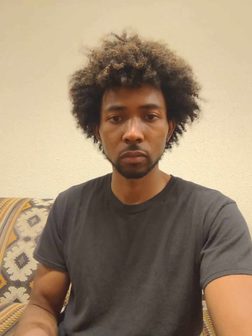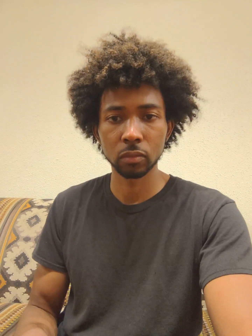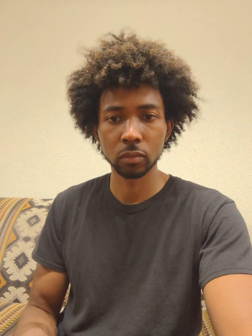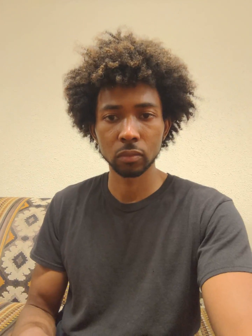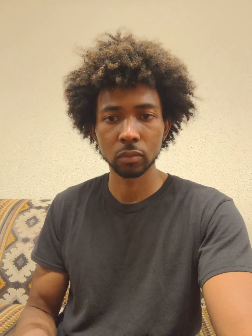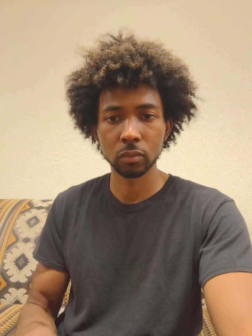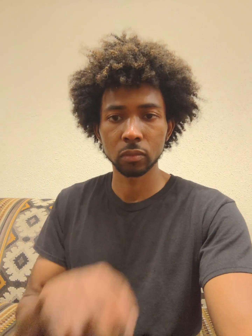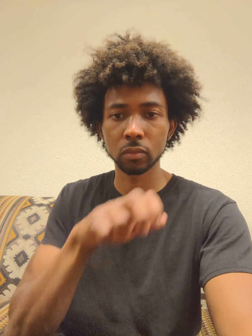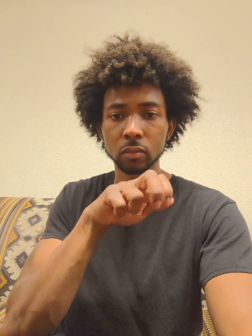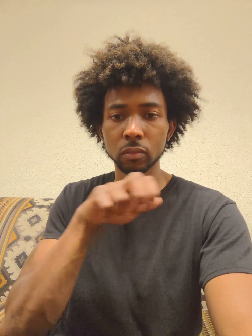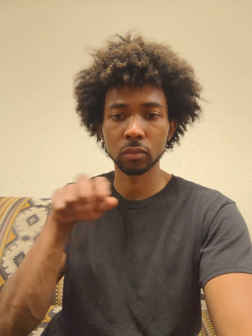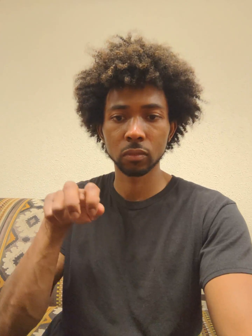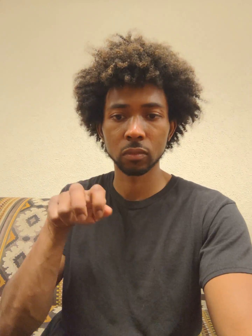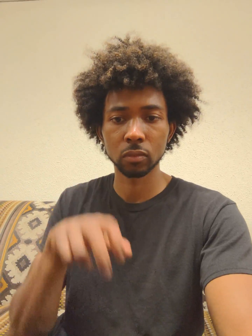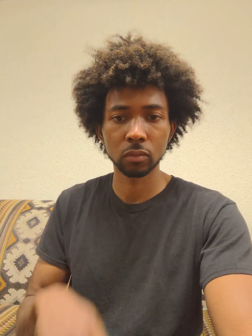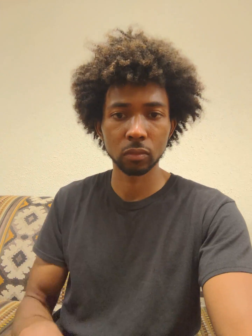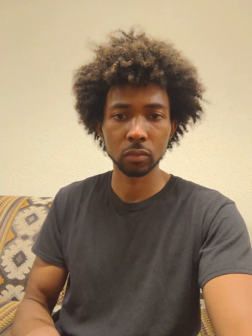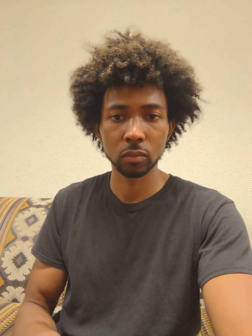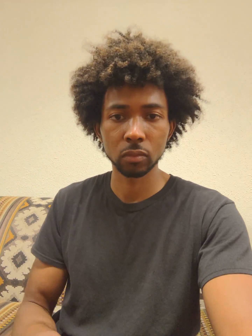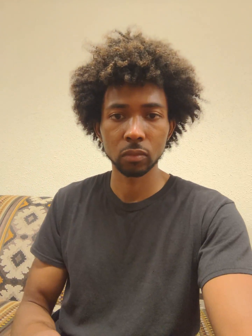couch